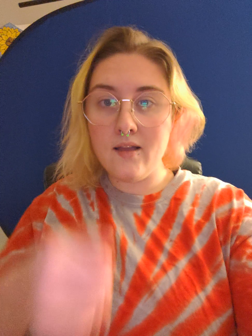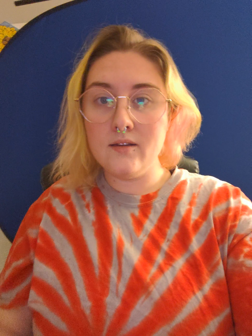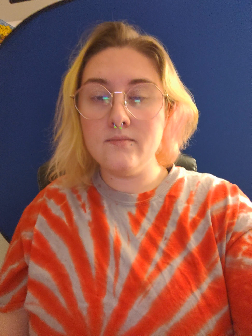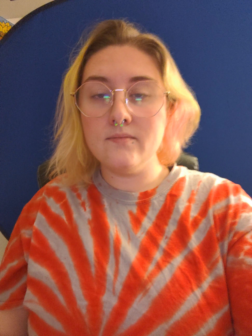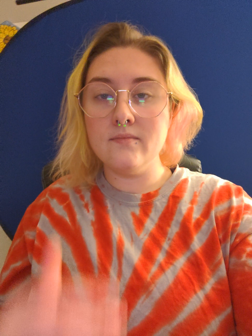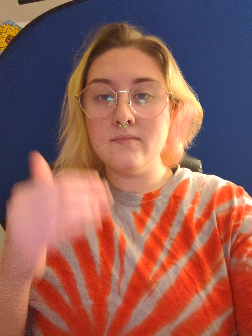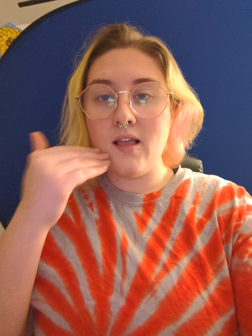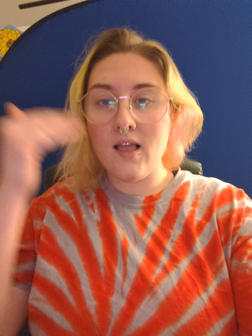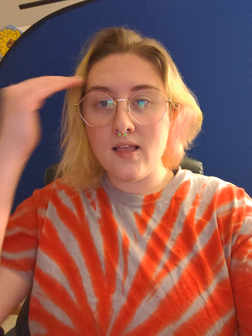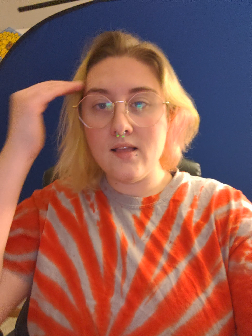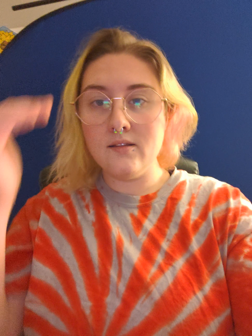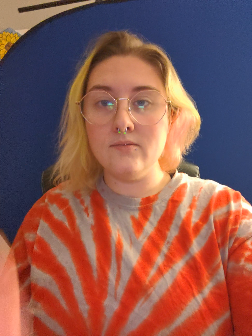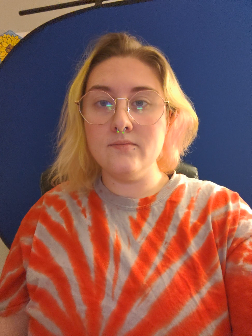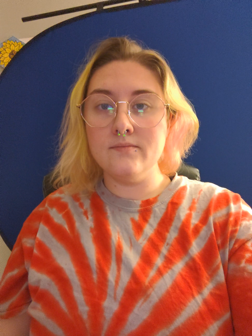head